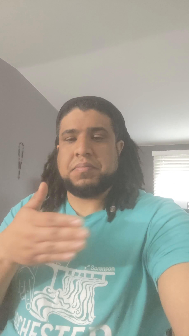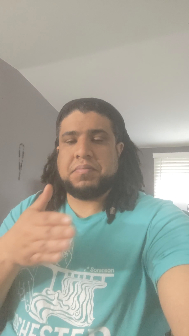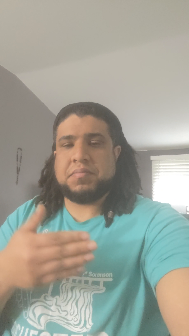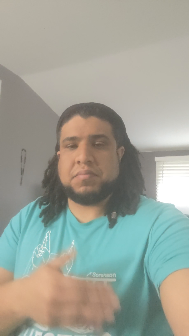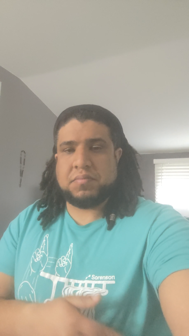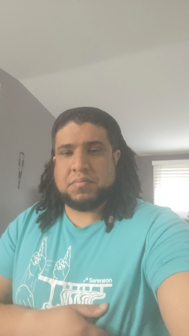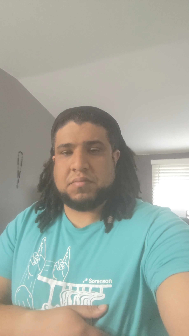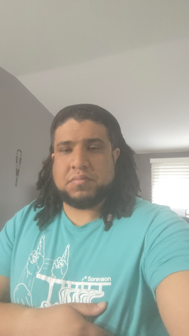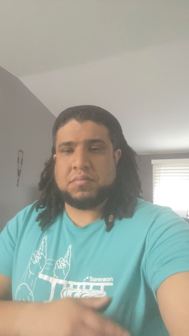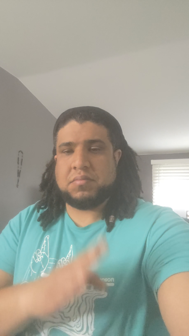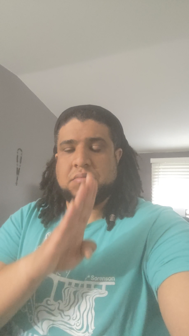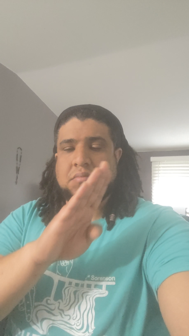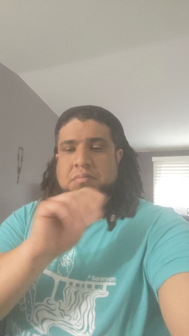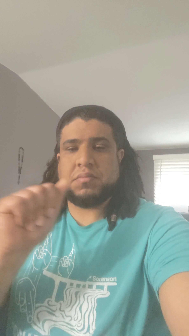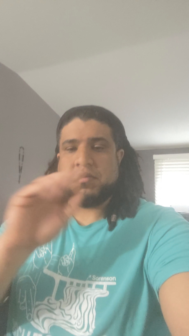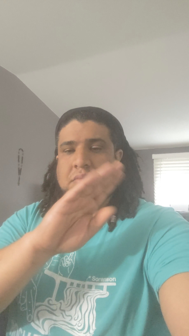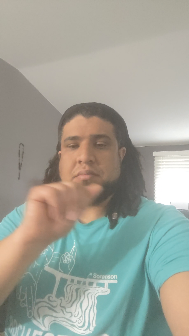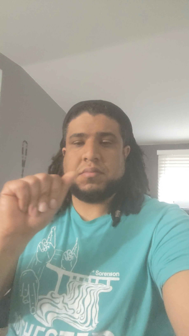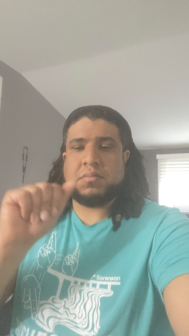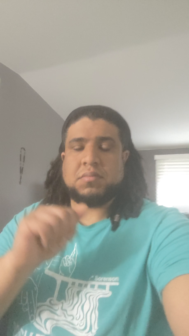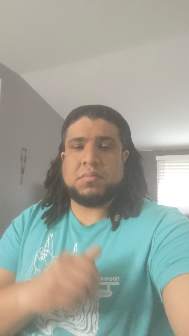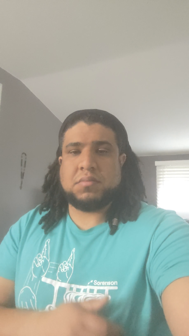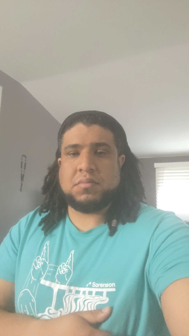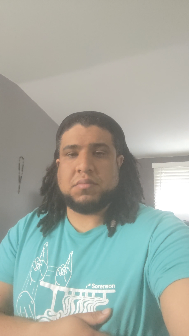baa baa